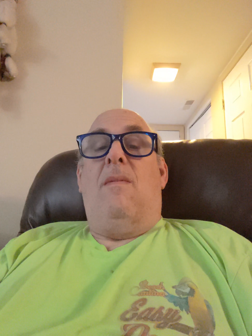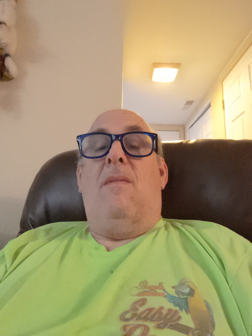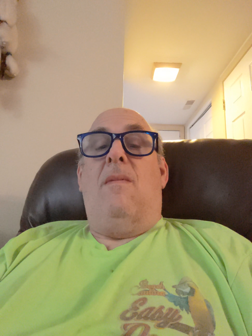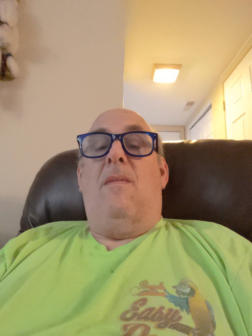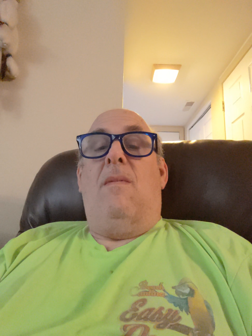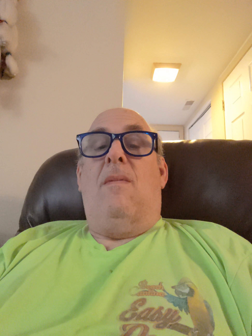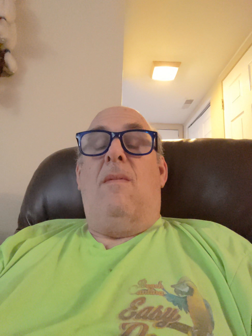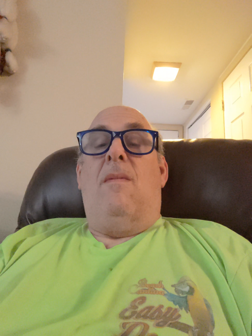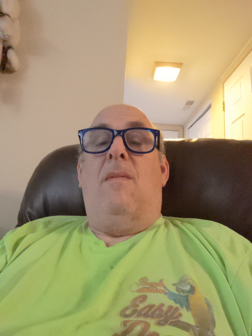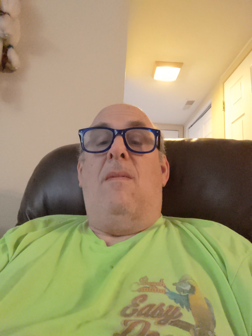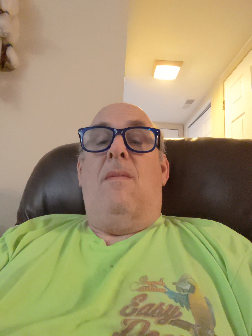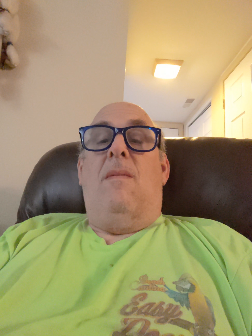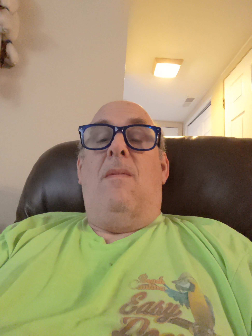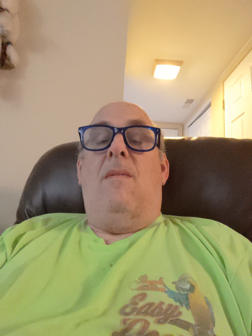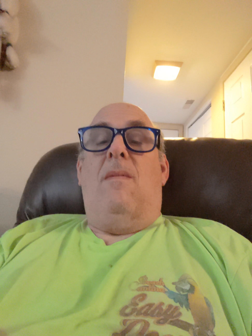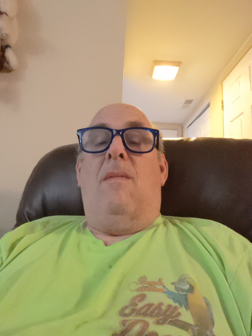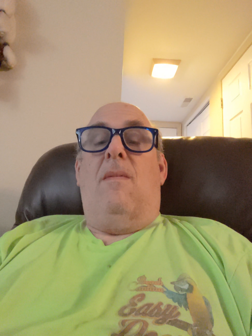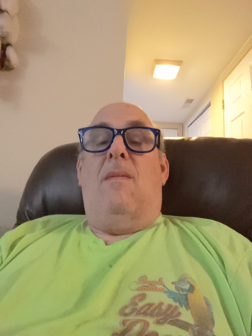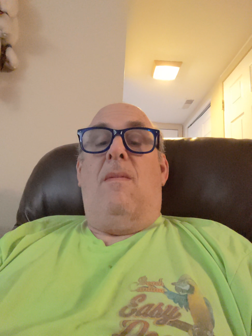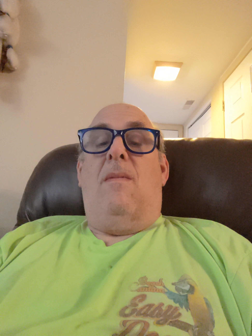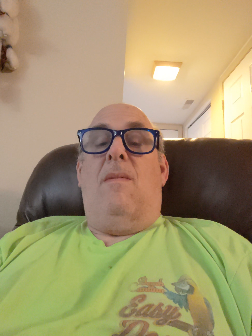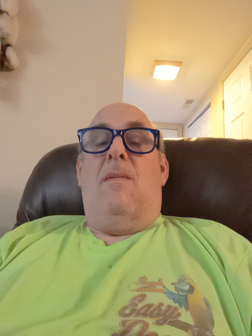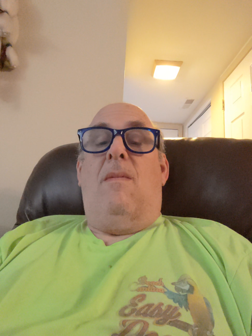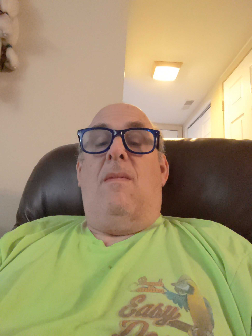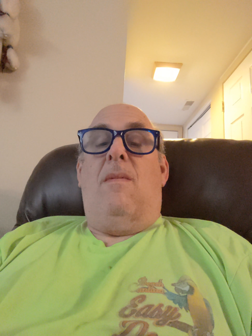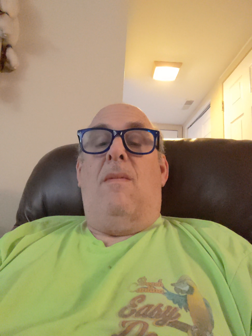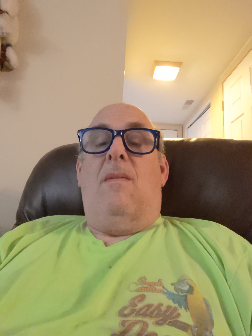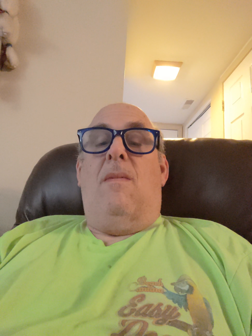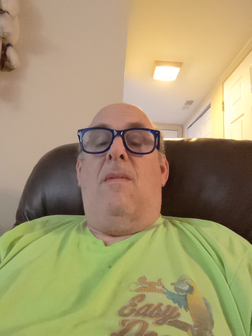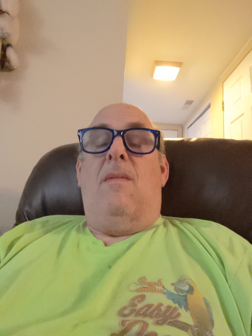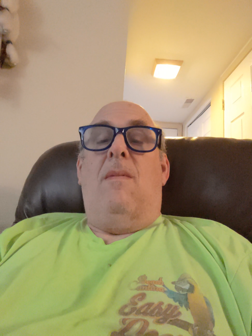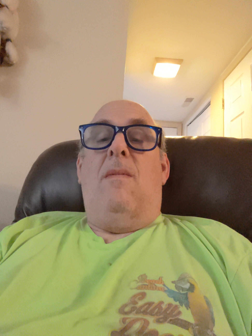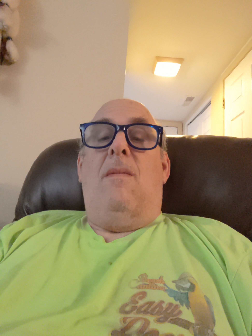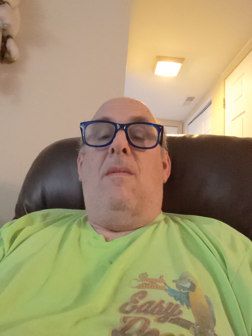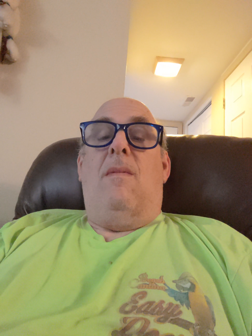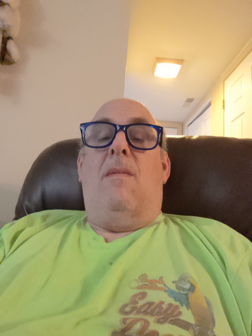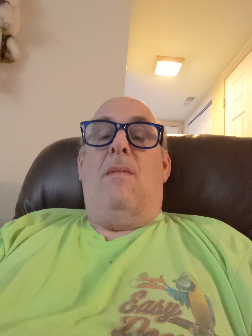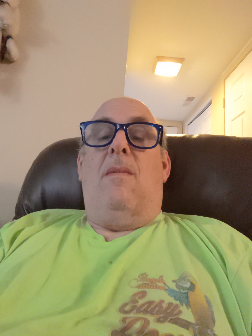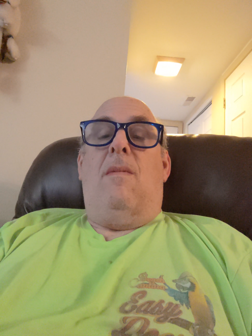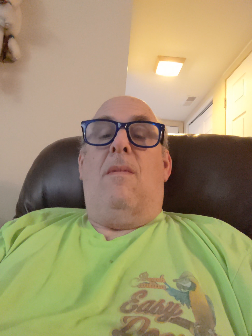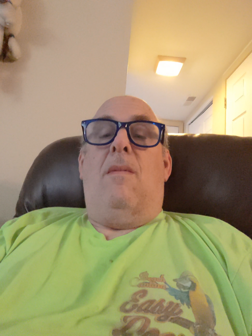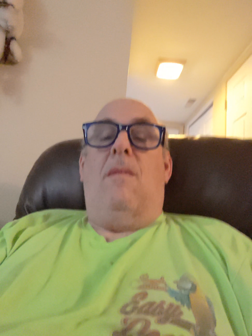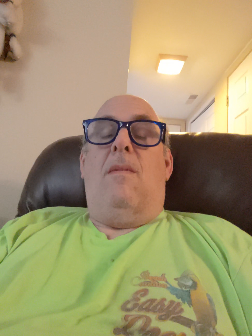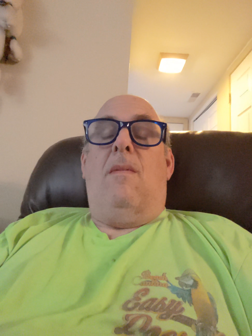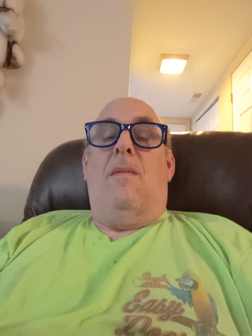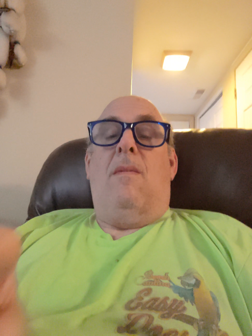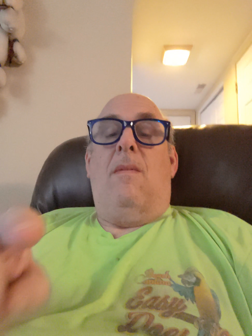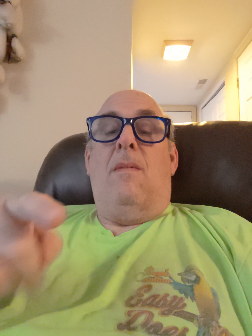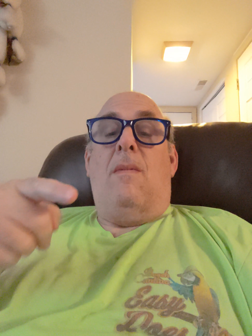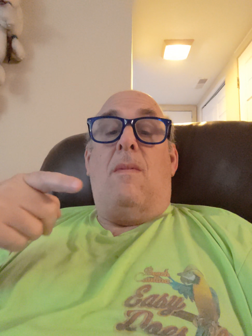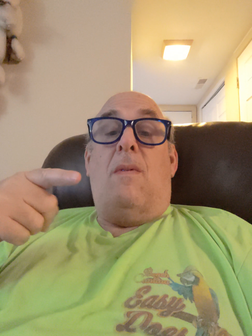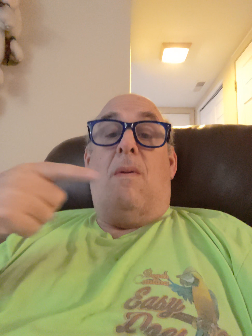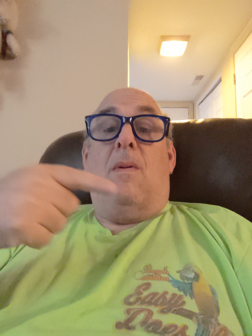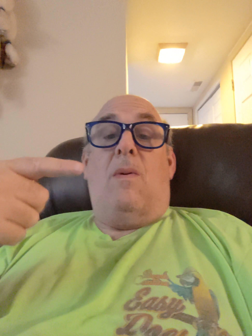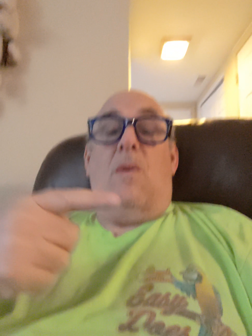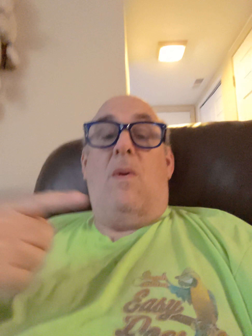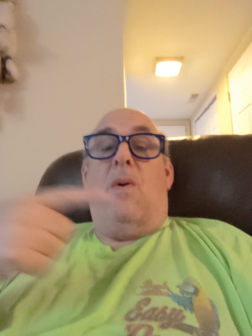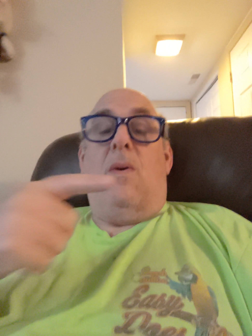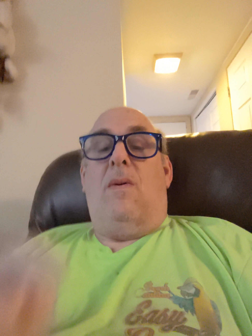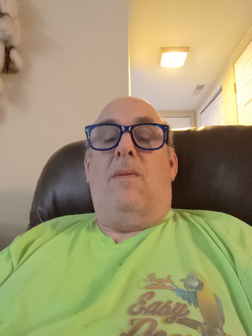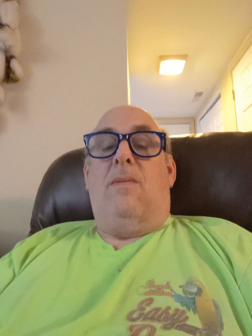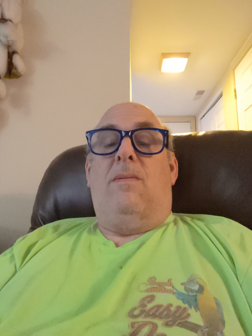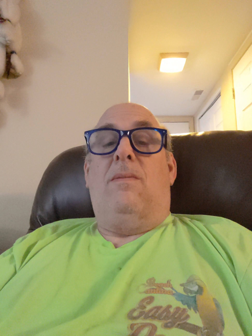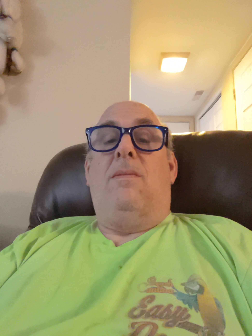owie